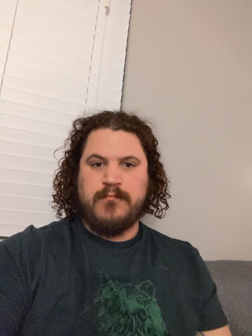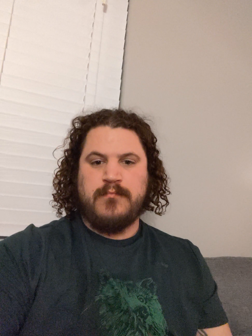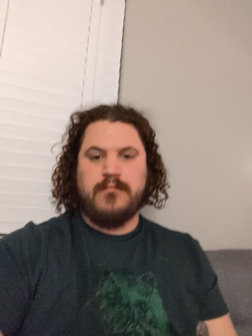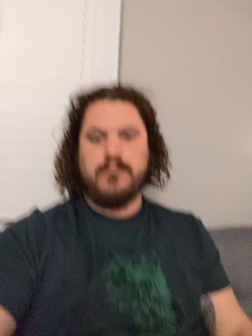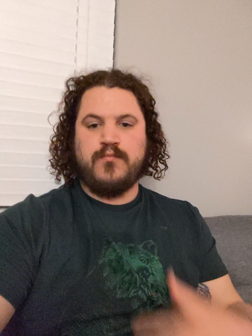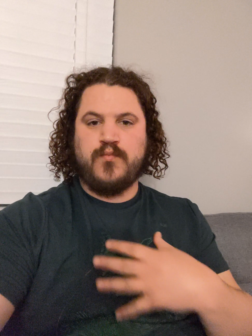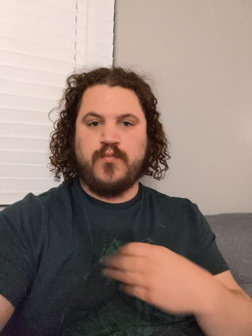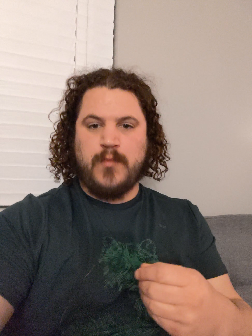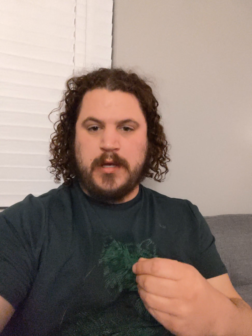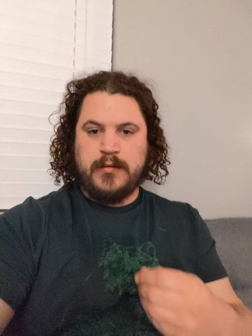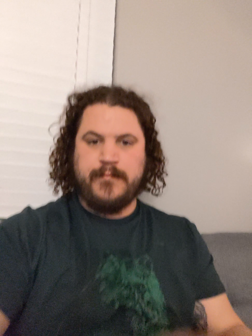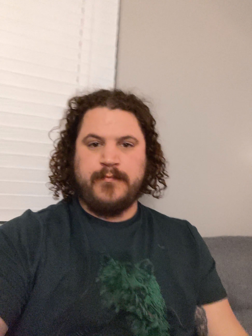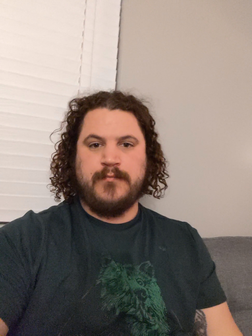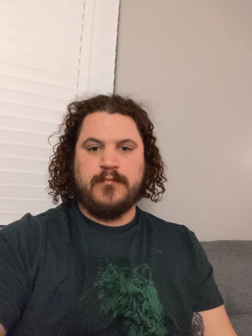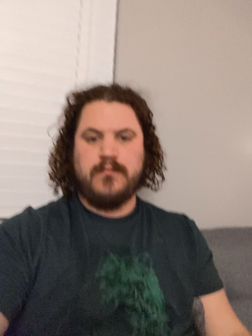white